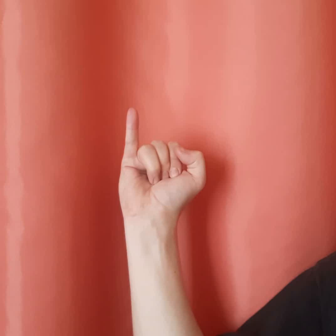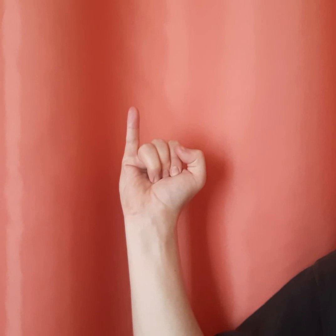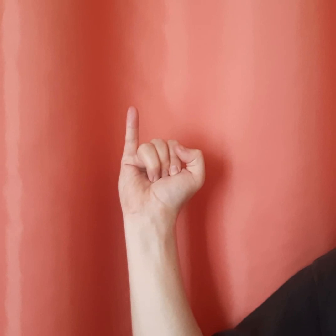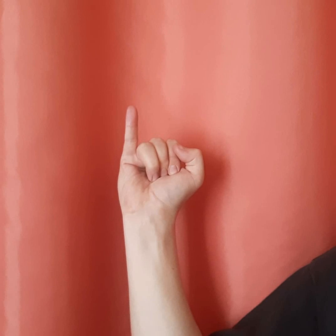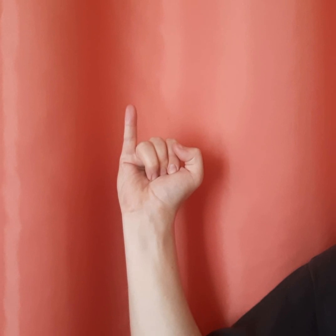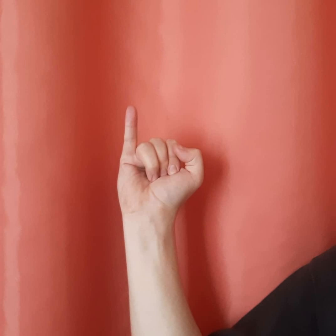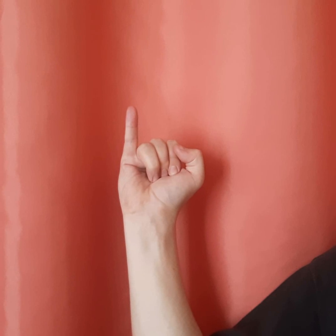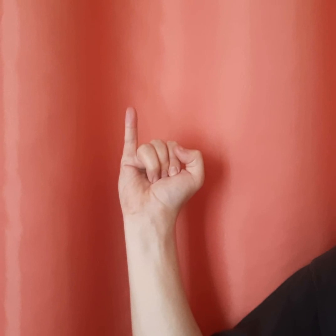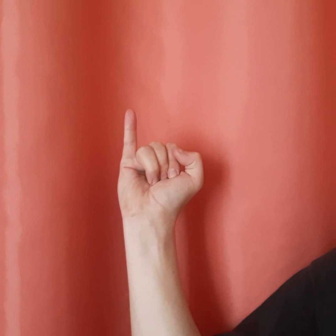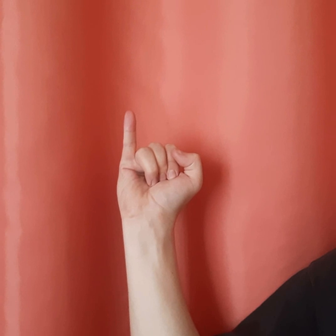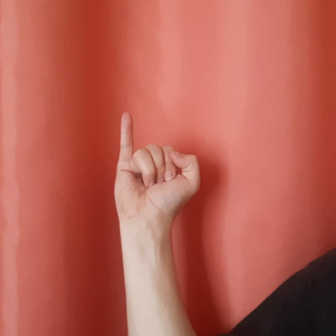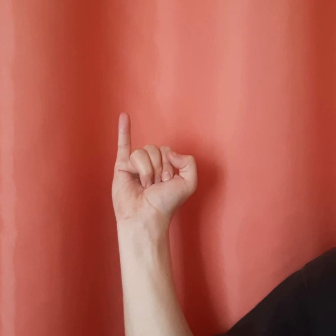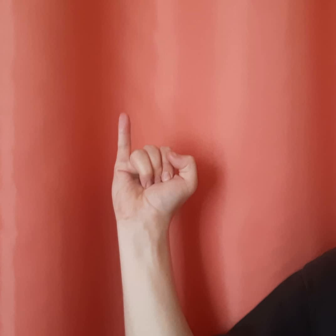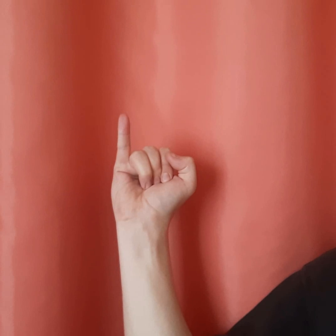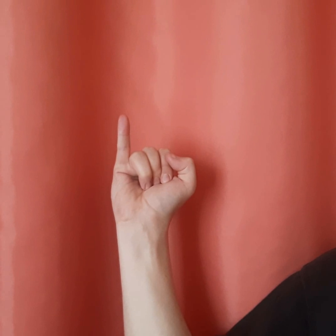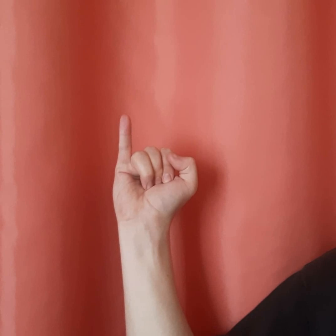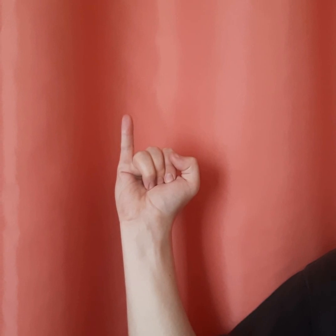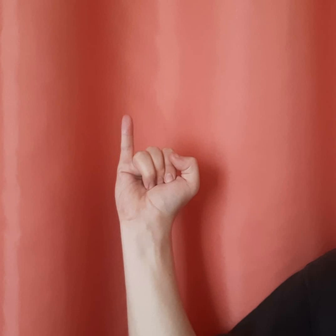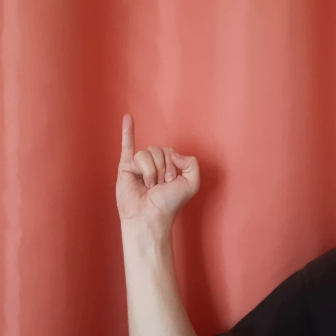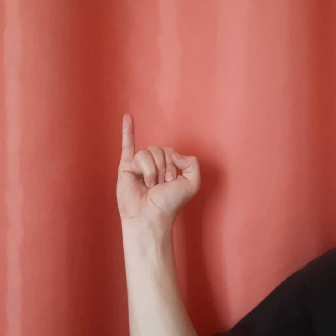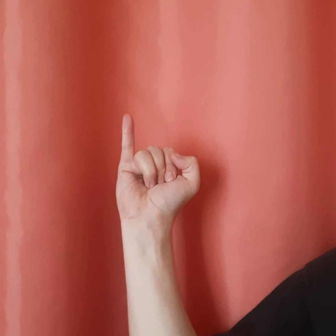І